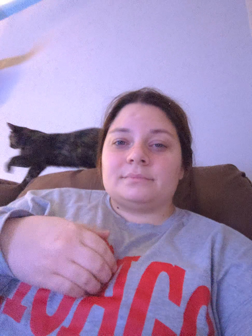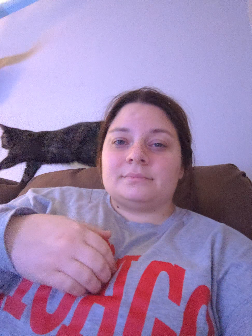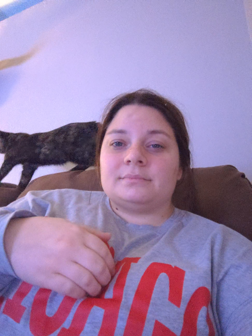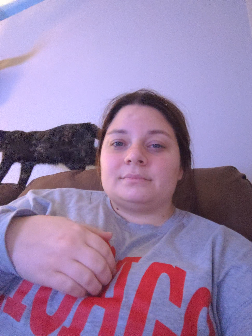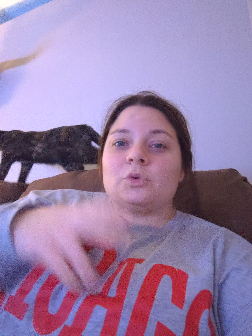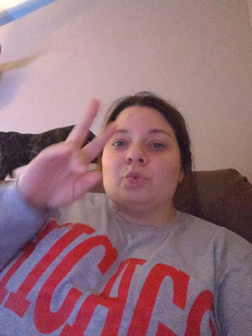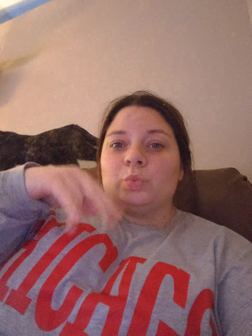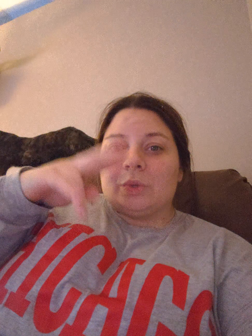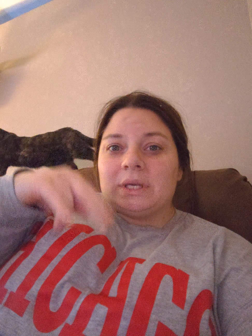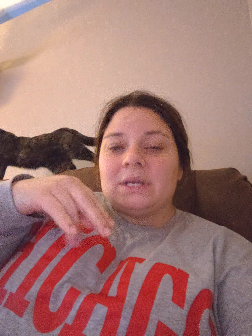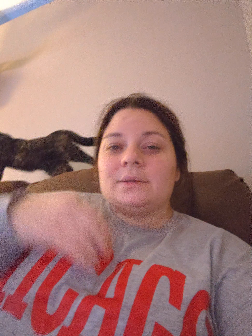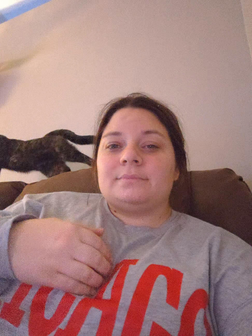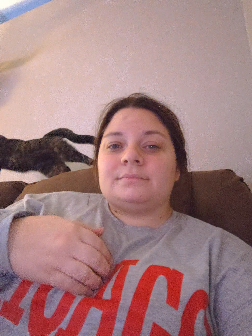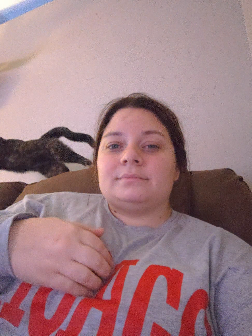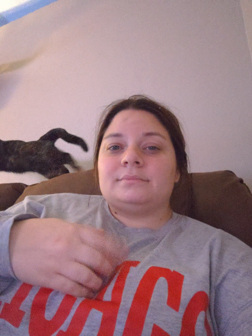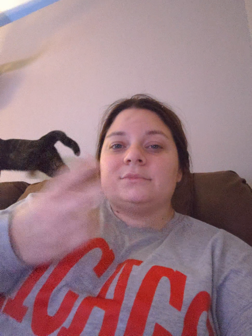read